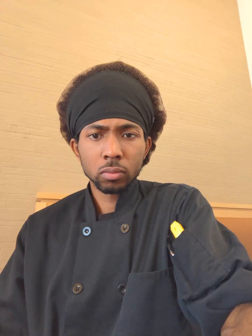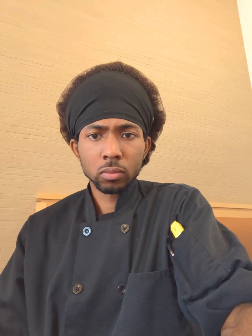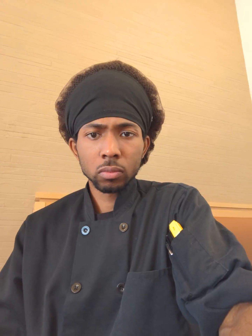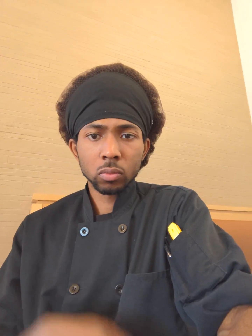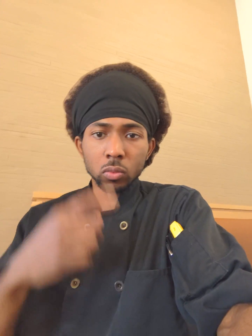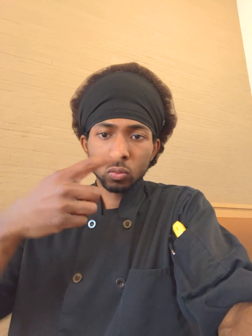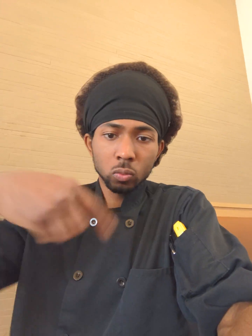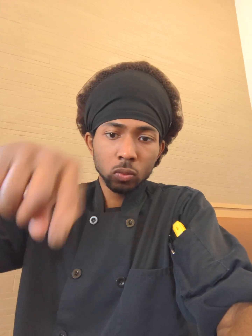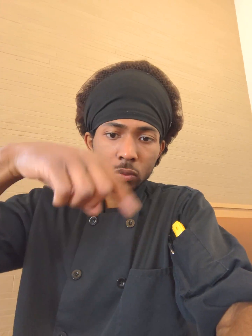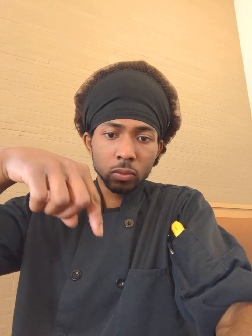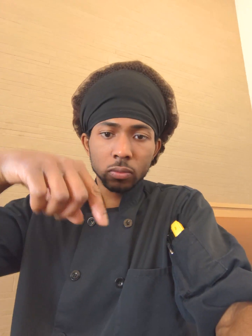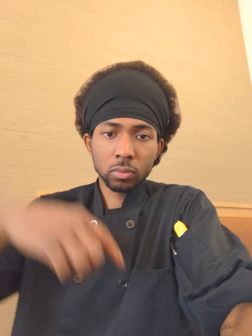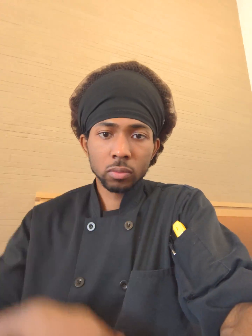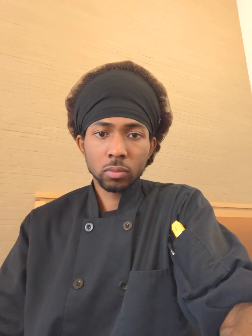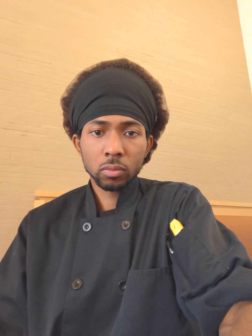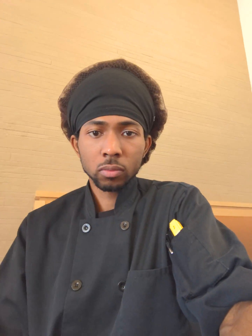around